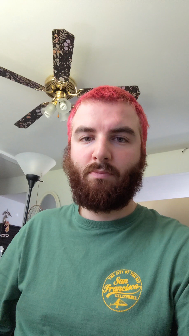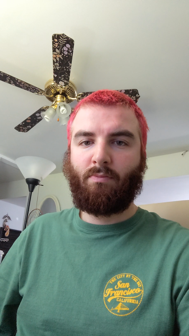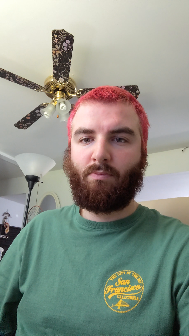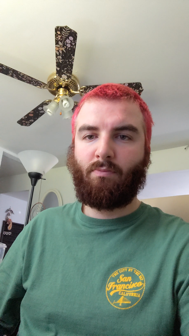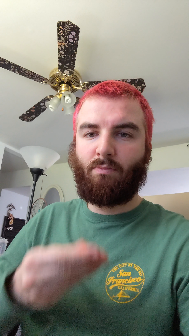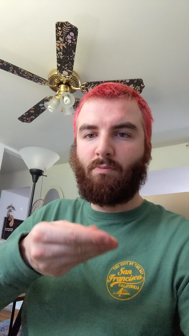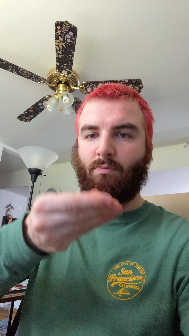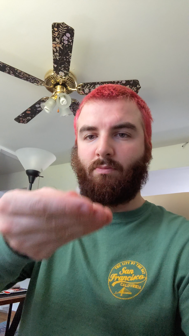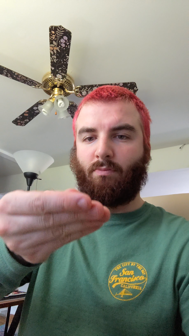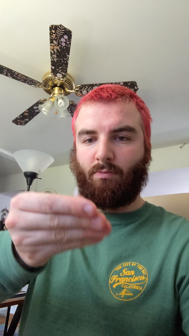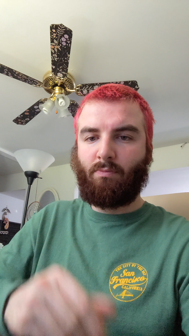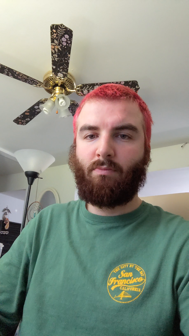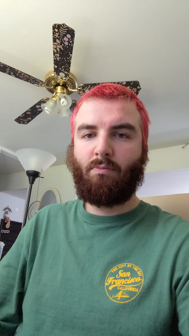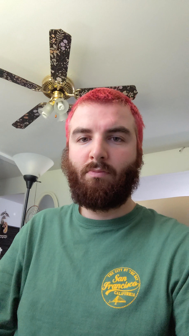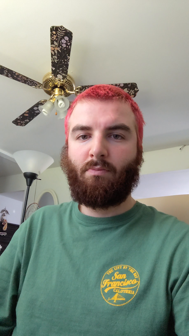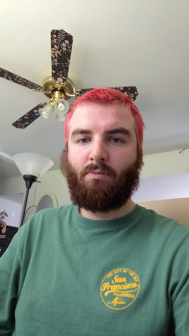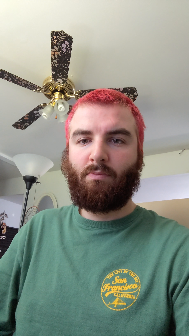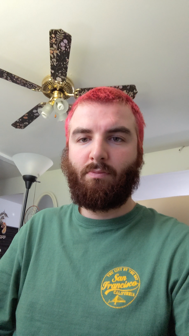buy